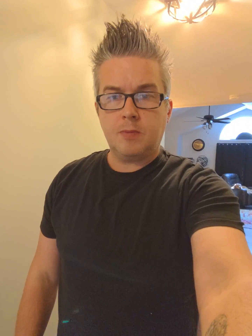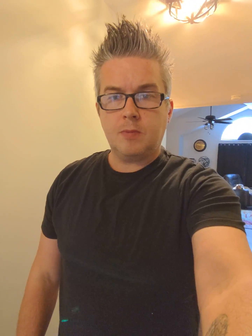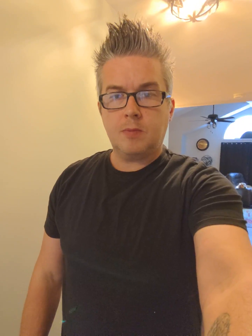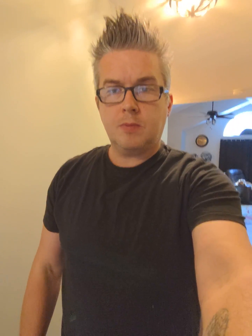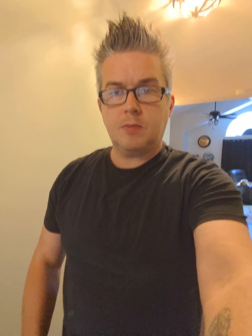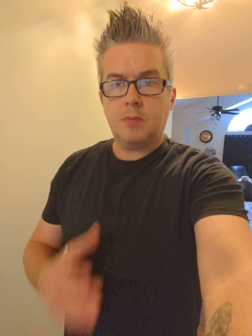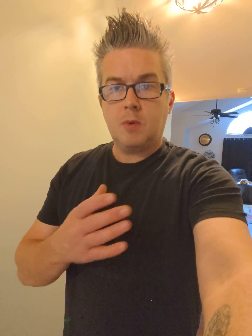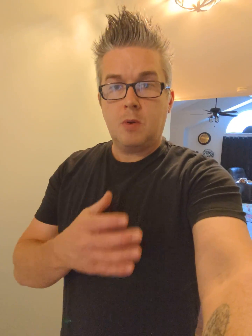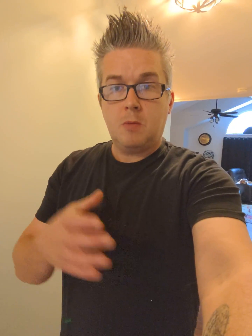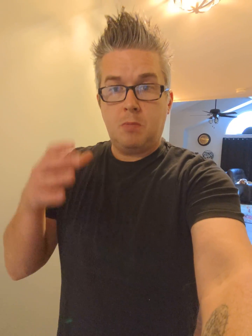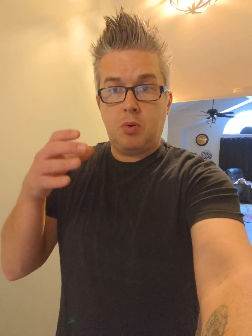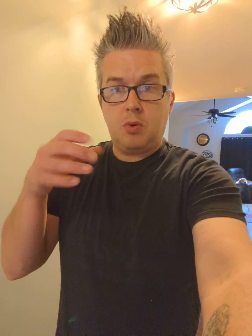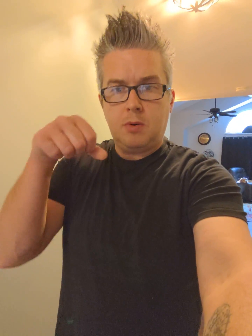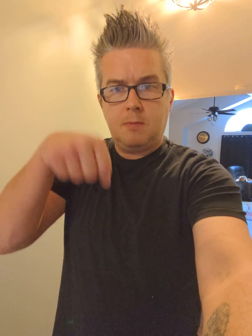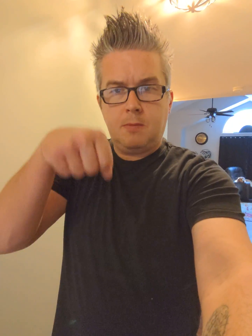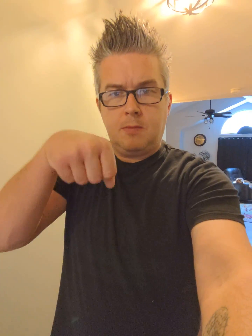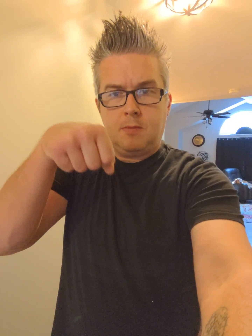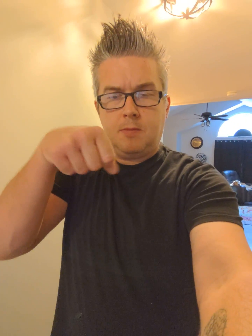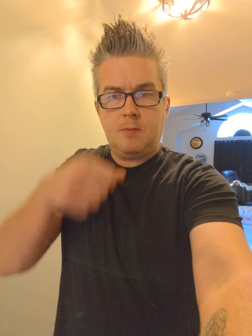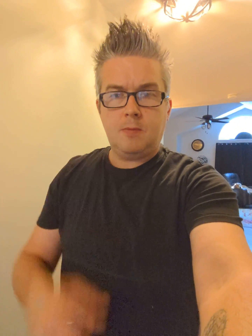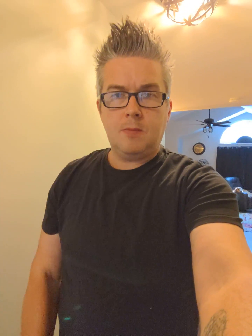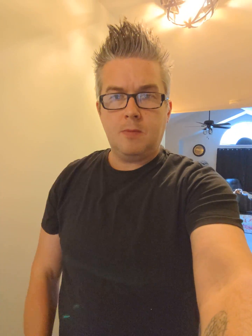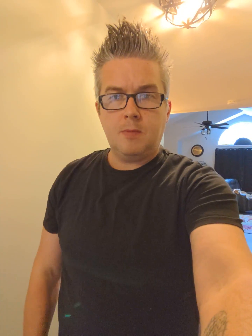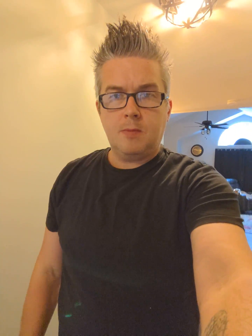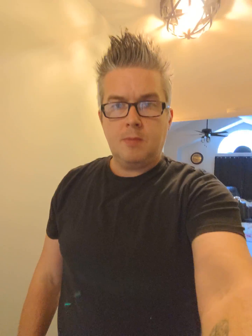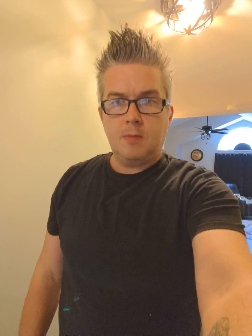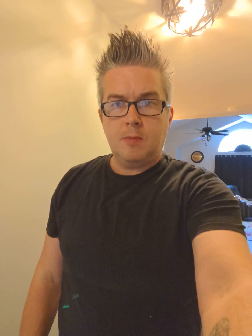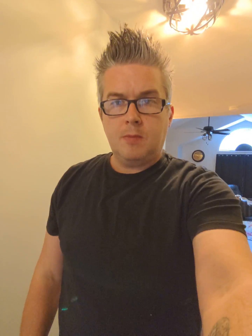bucket